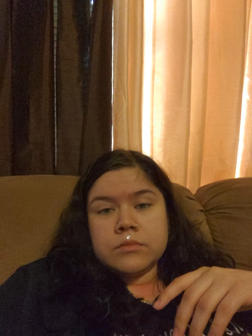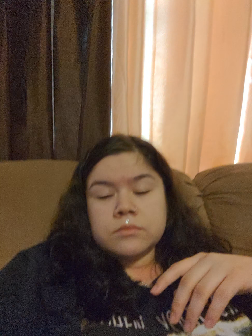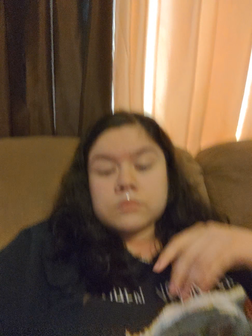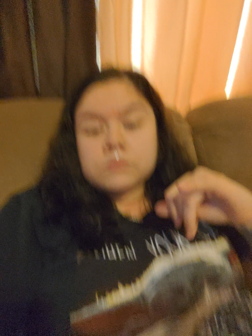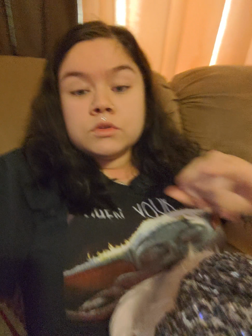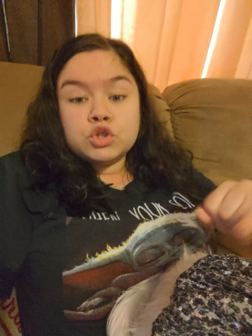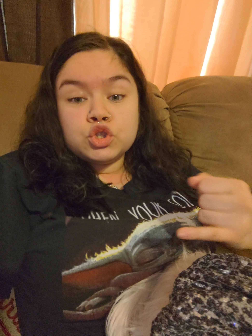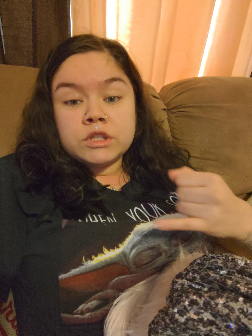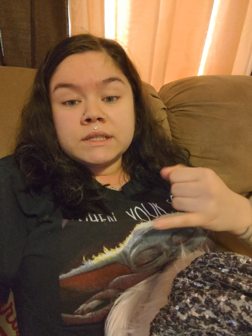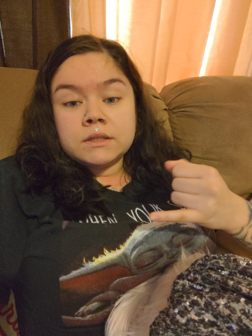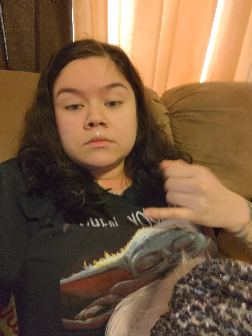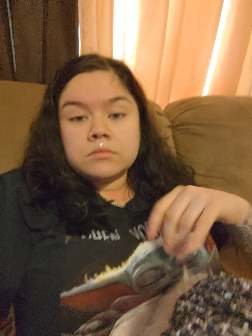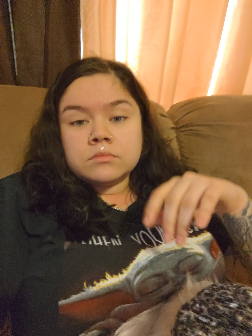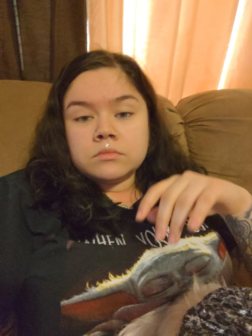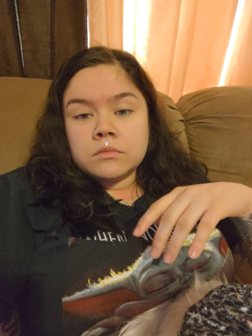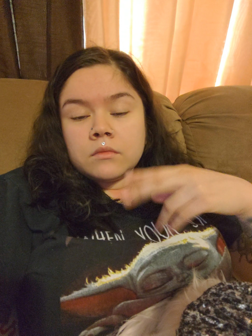jeans